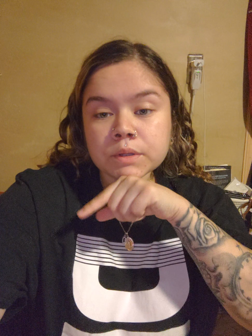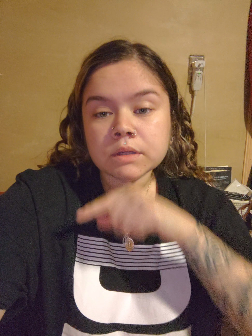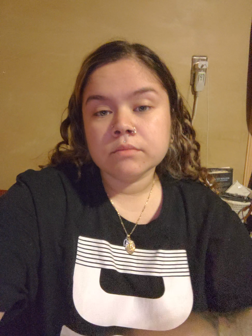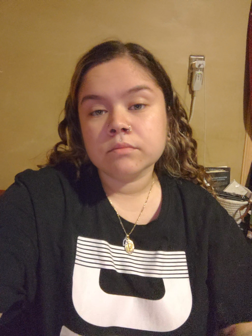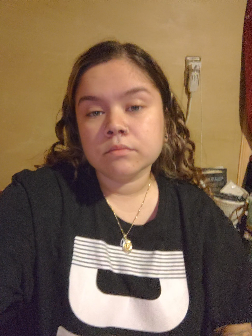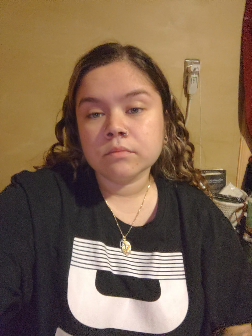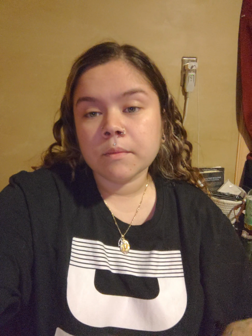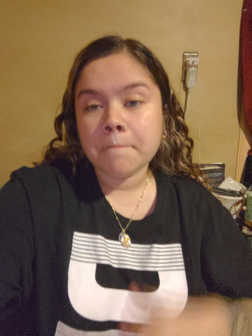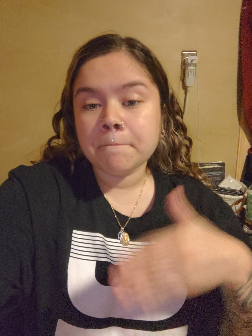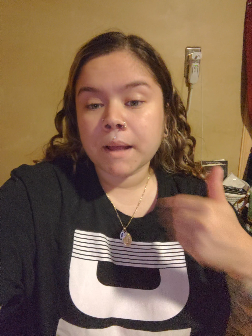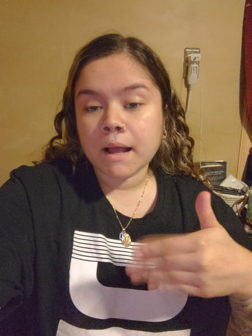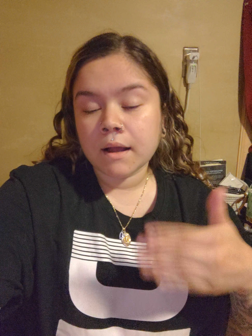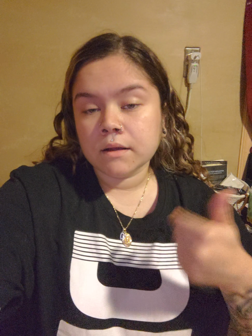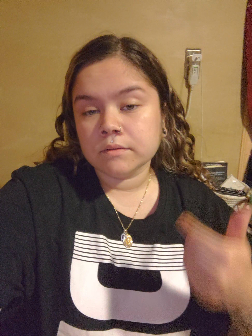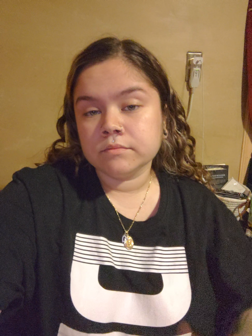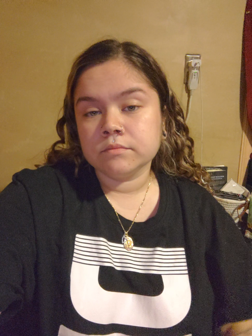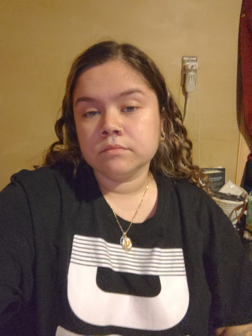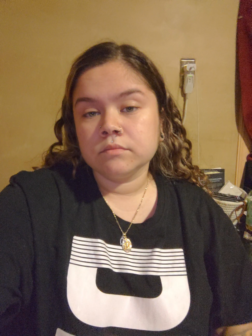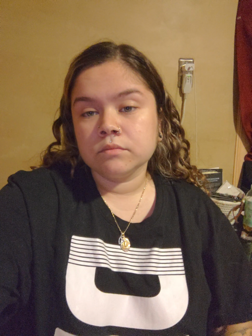pants